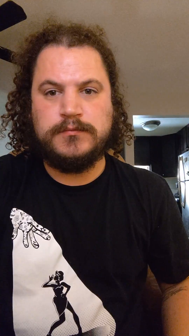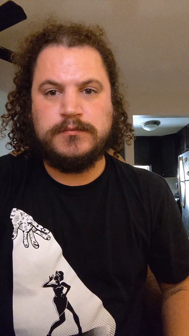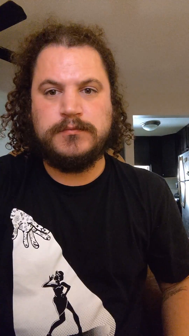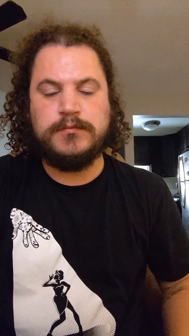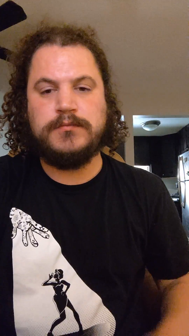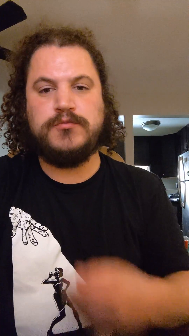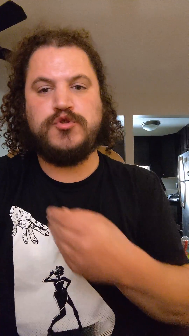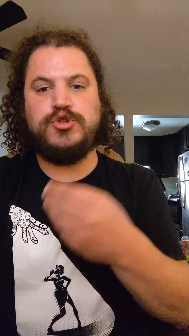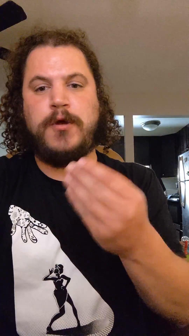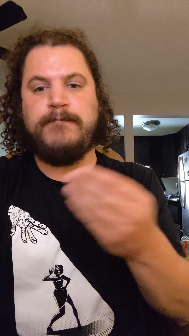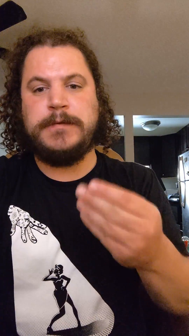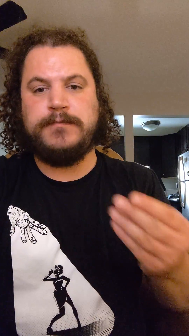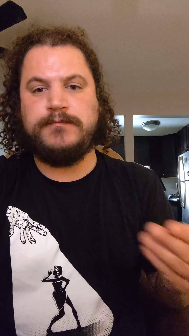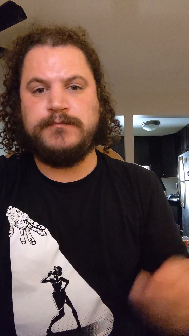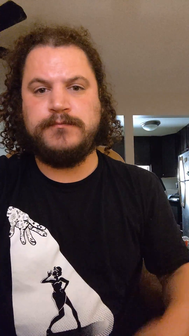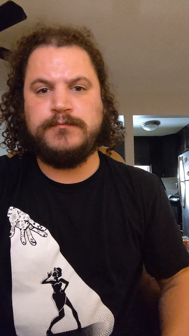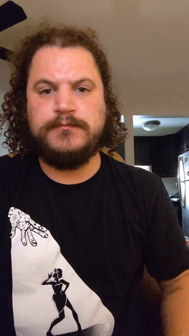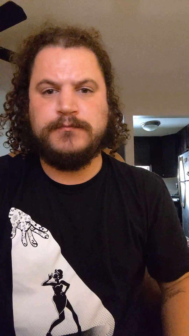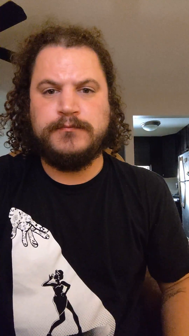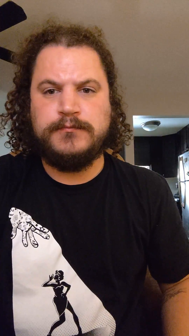shopping